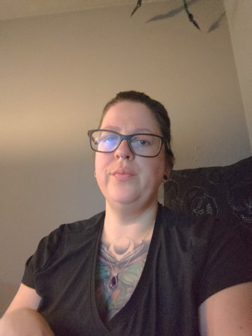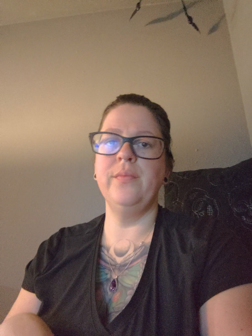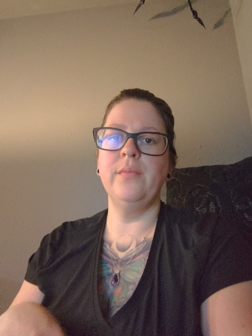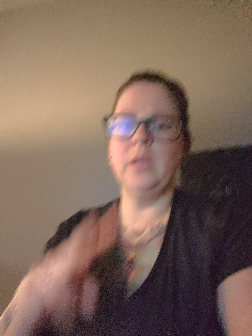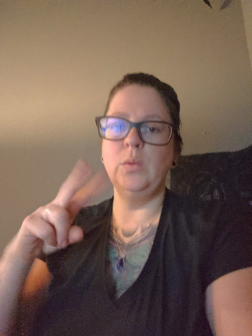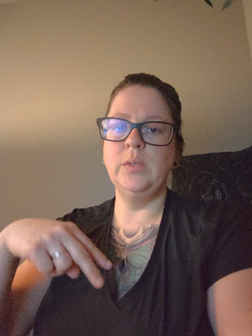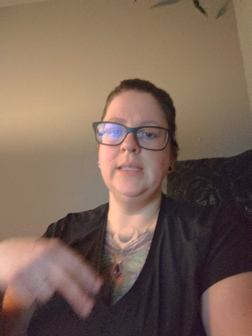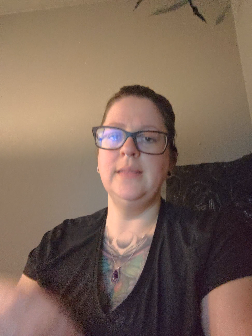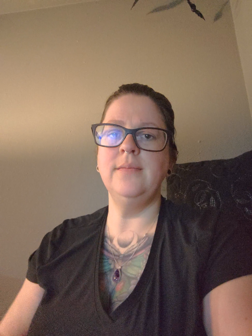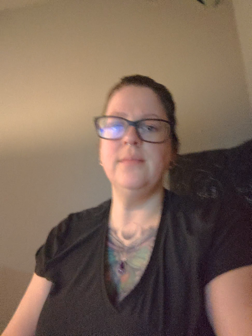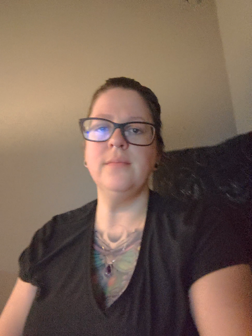read